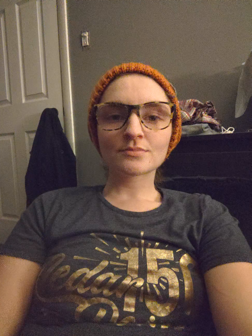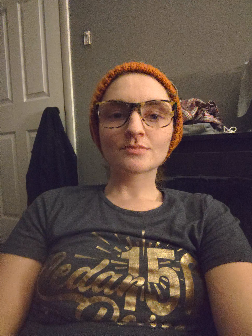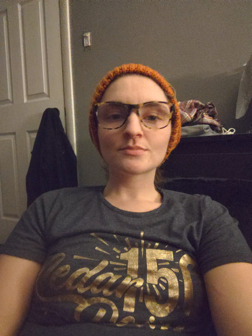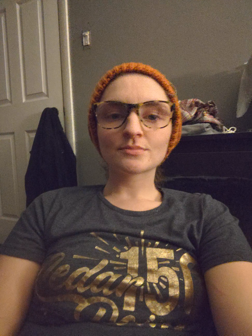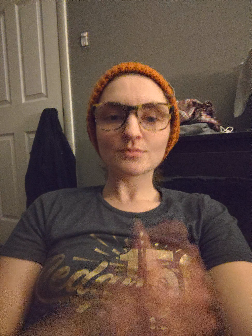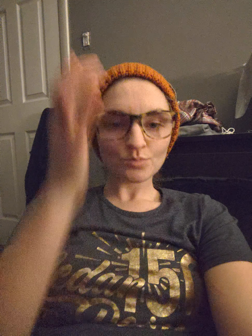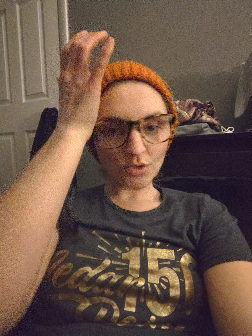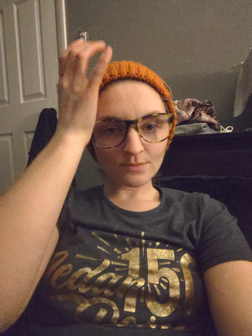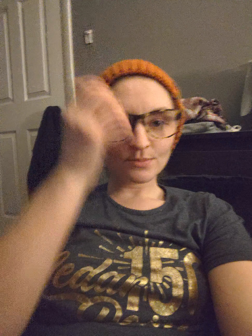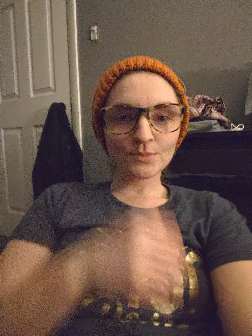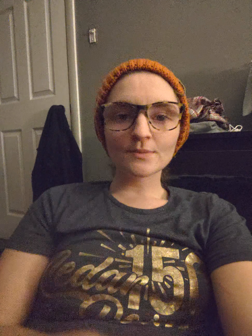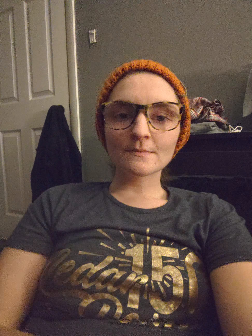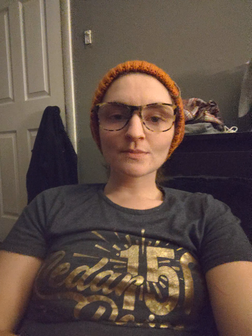garbage